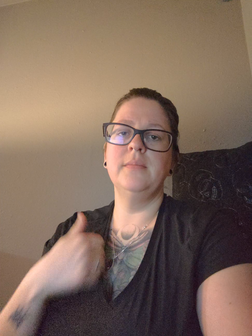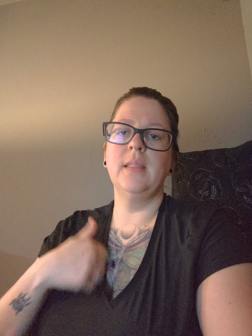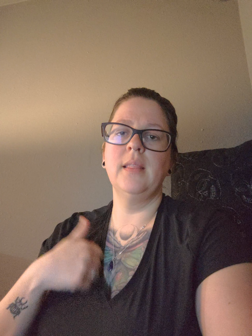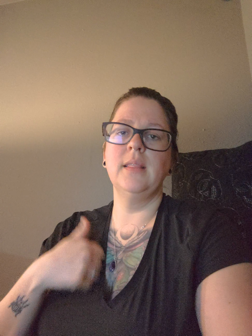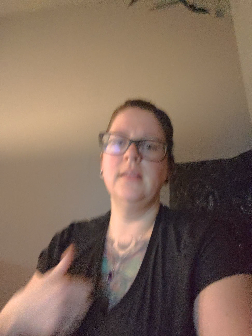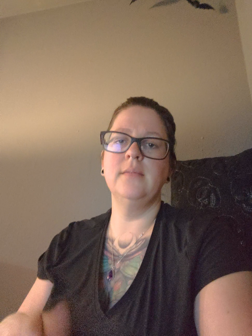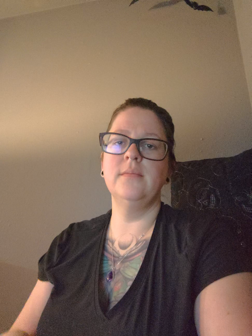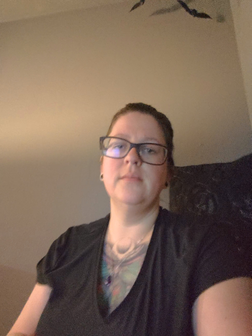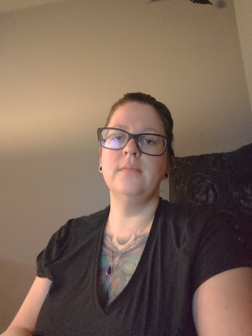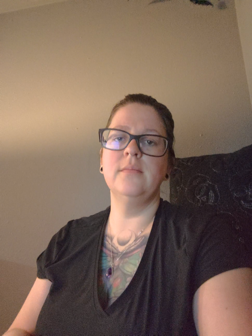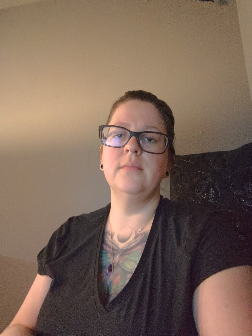bath